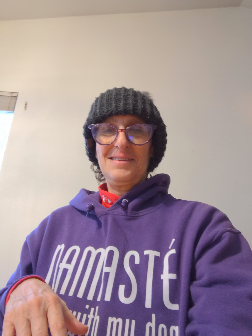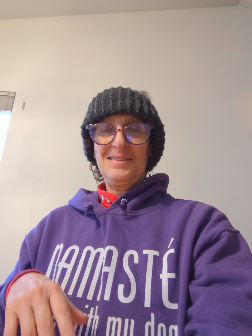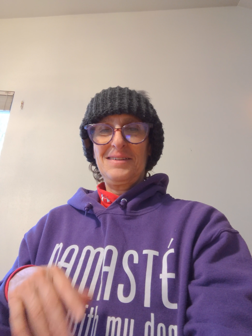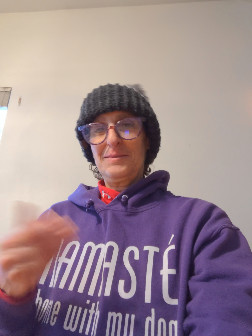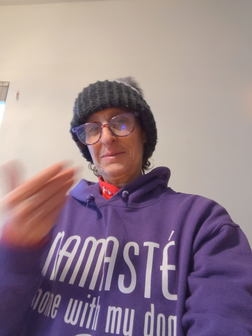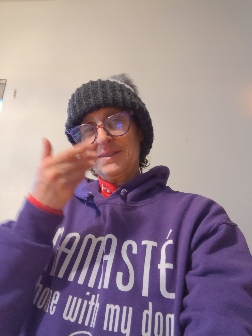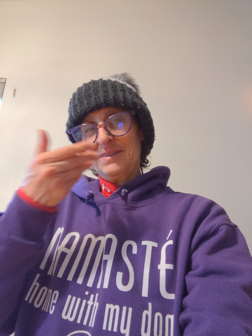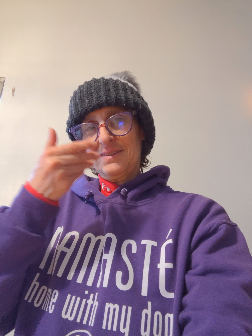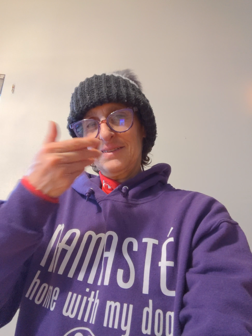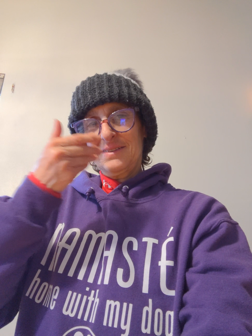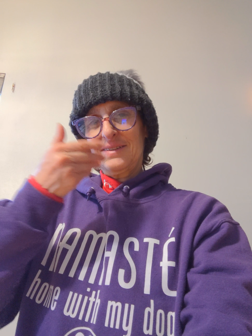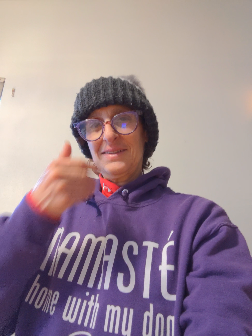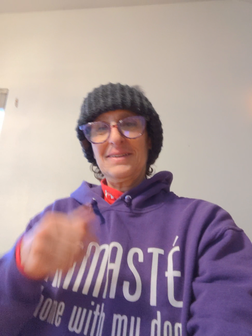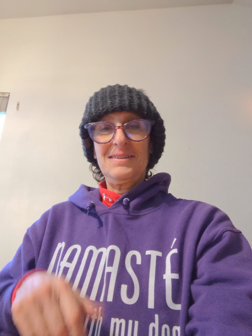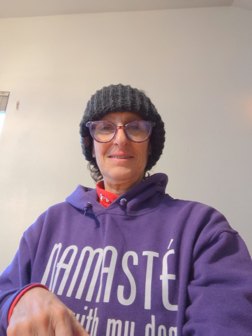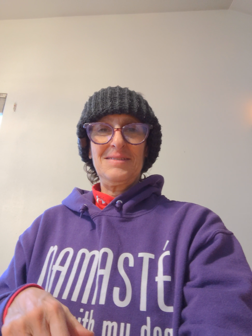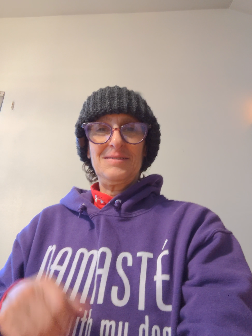pizza